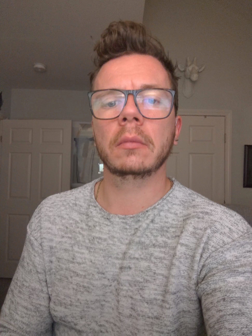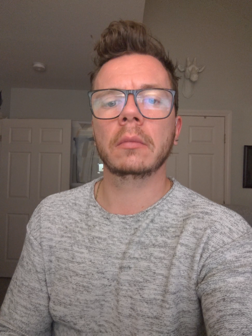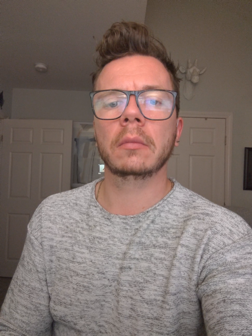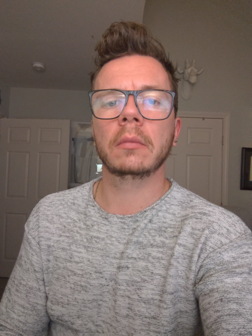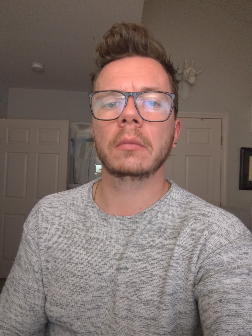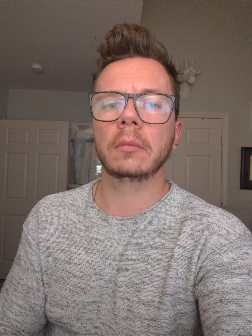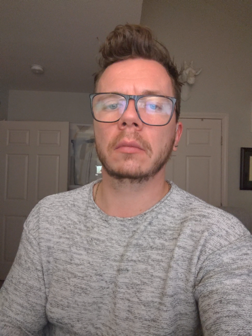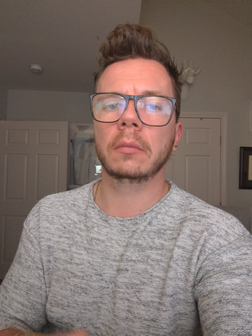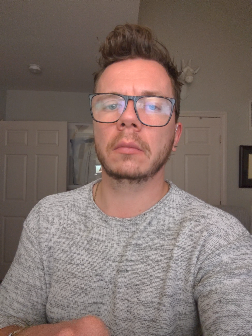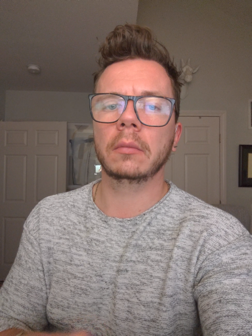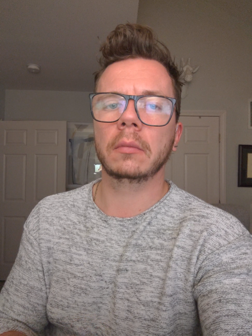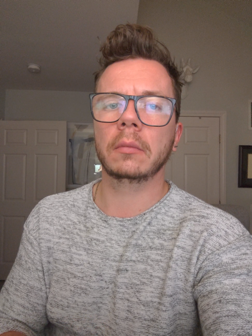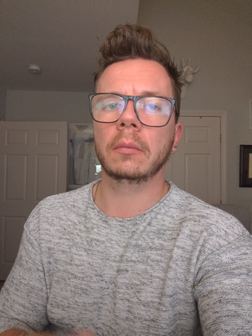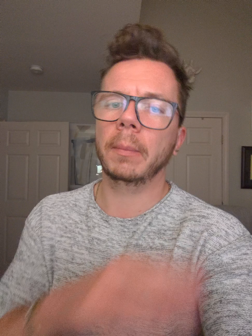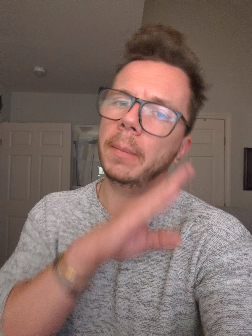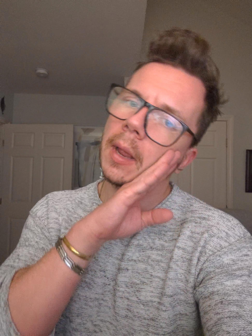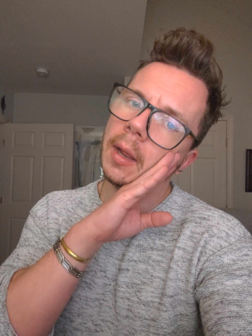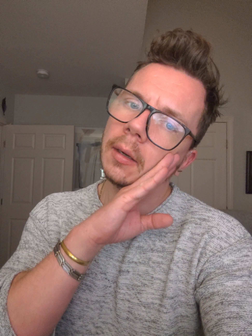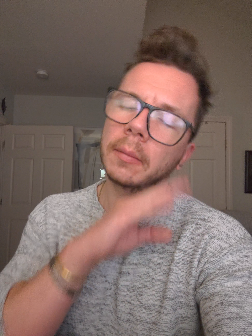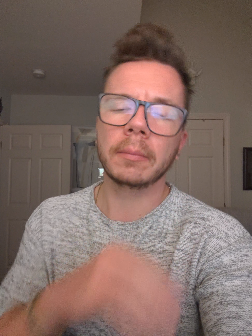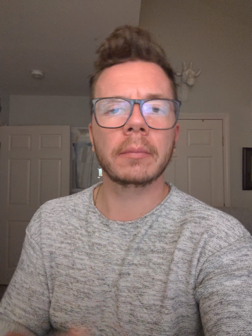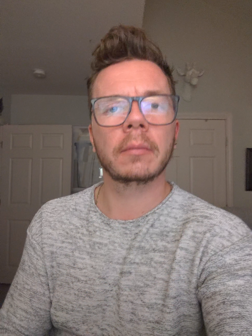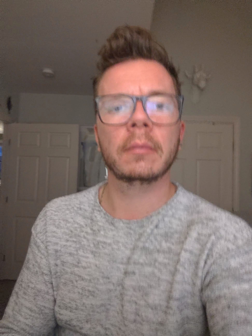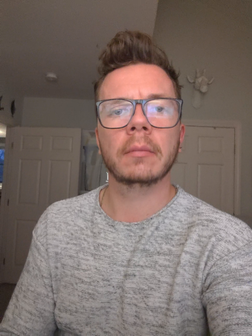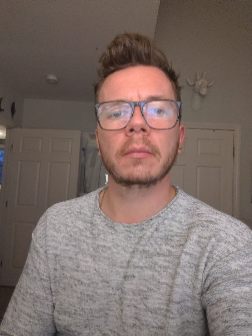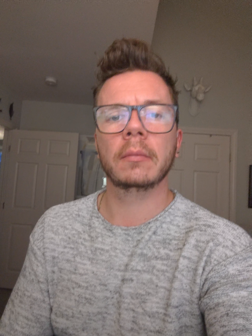bed